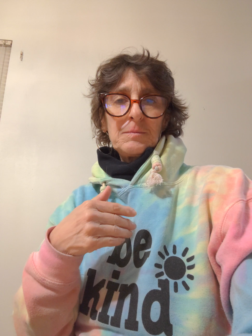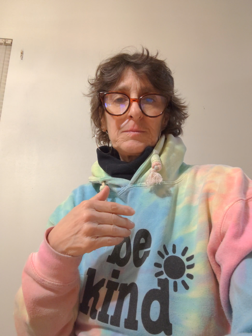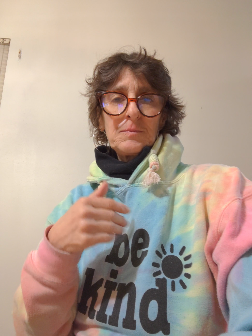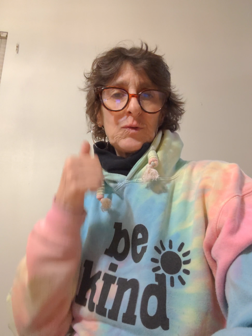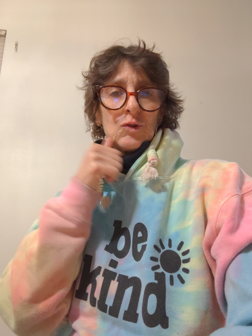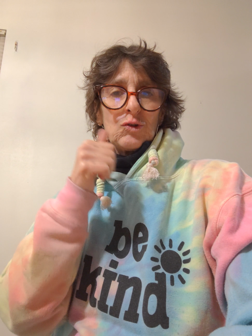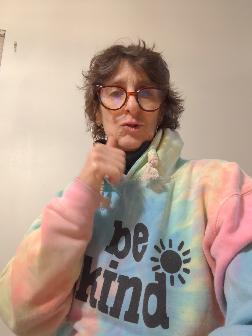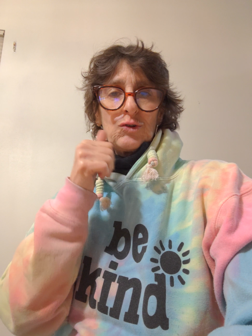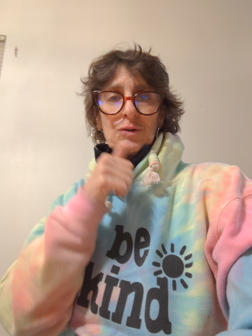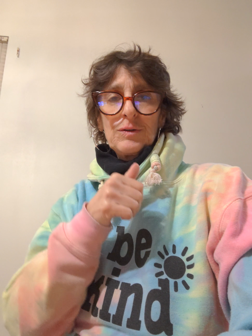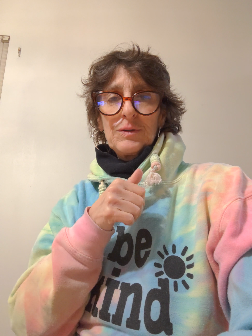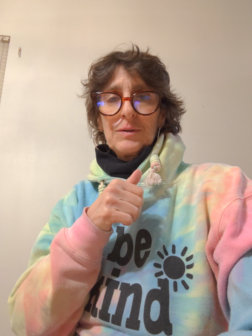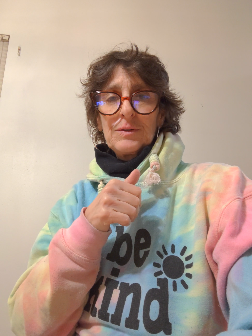girl